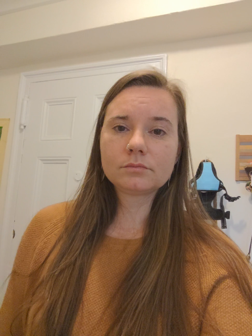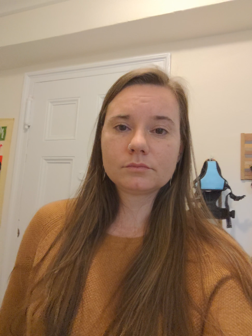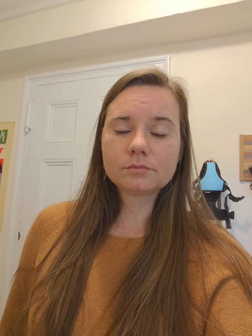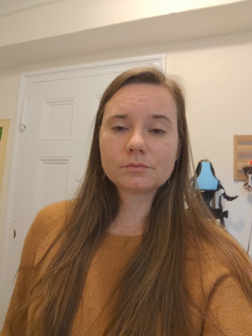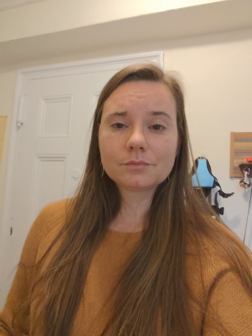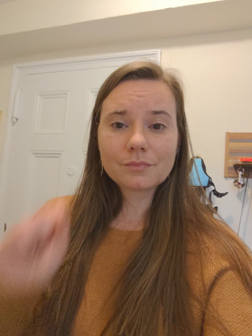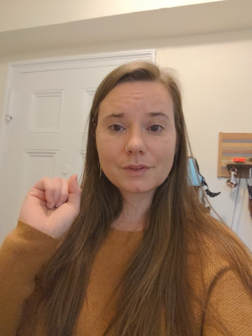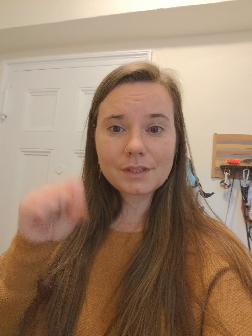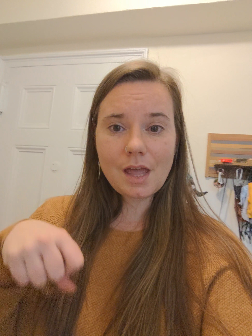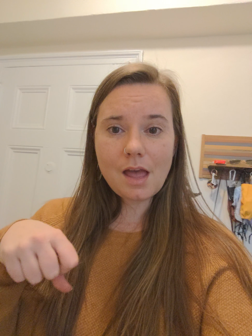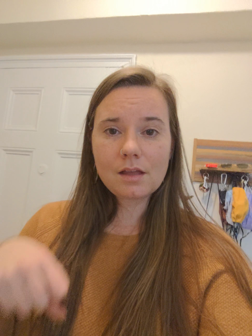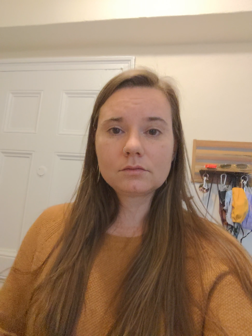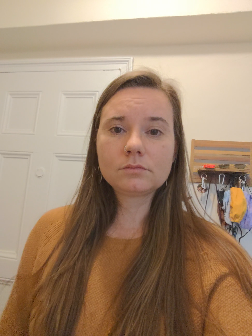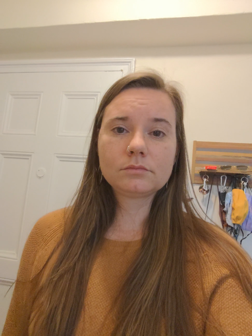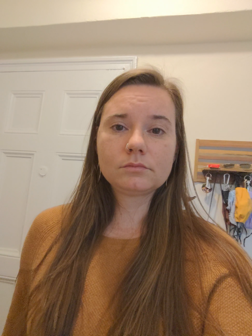can